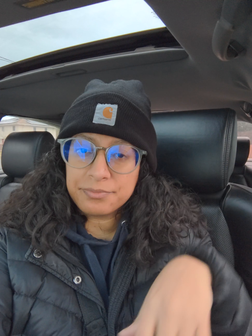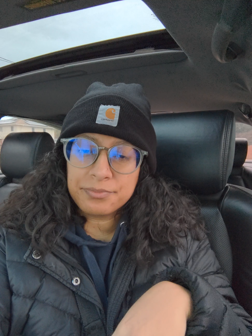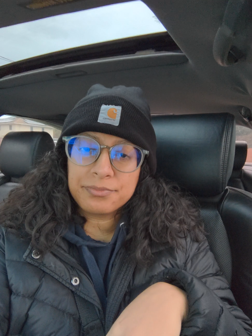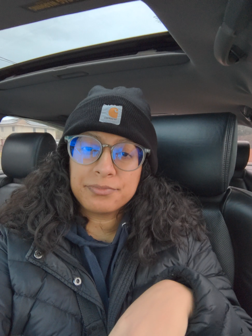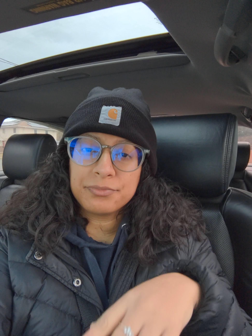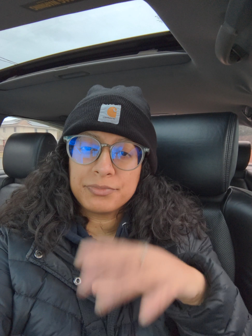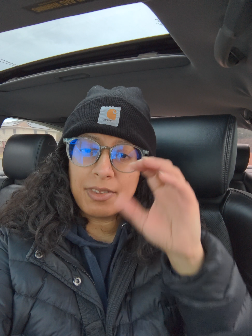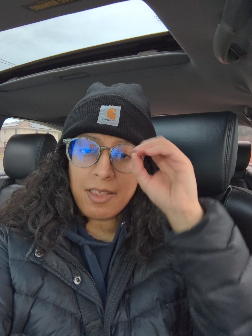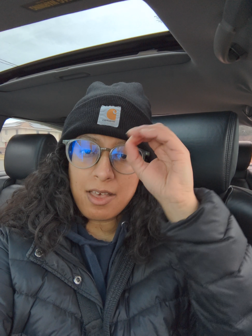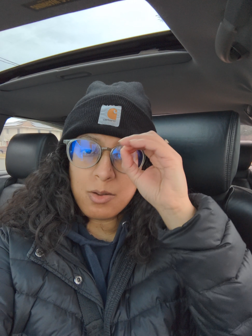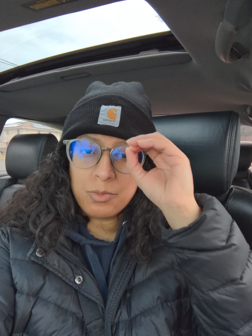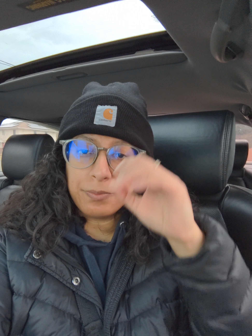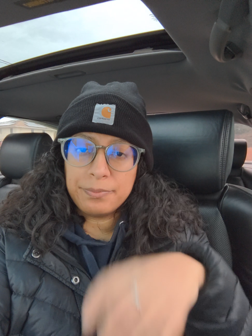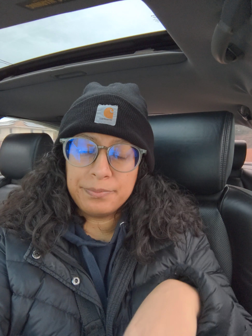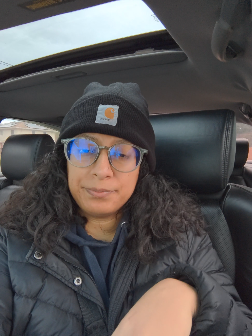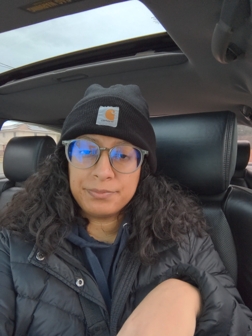owl